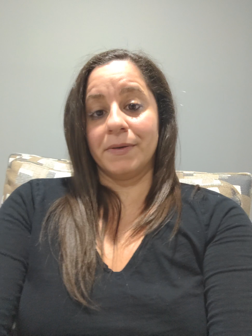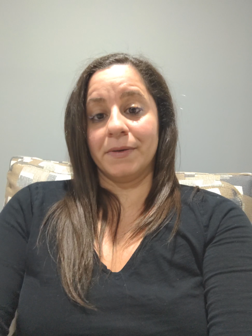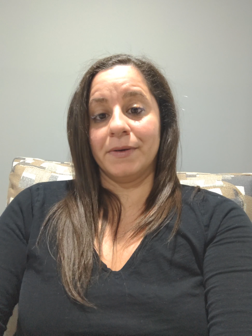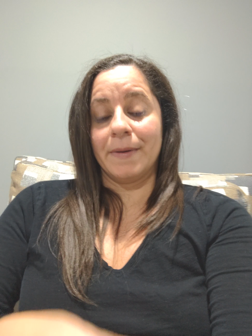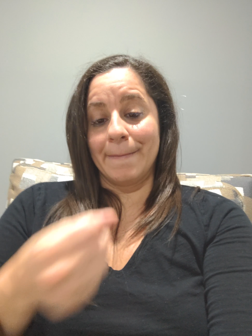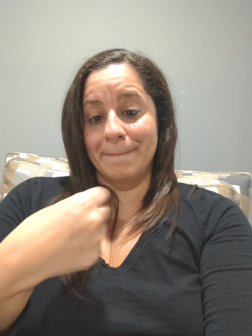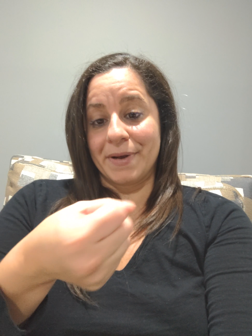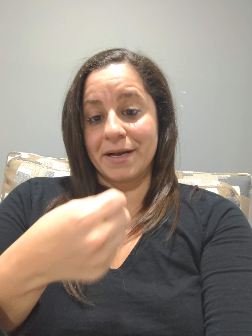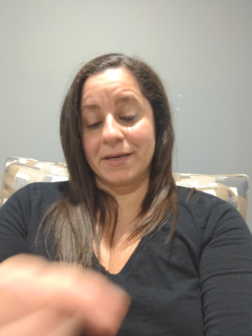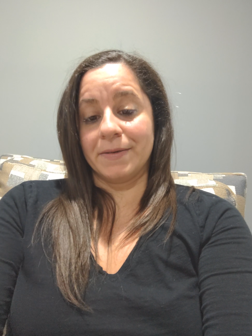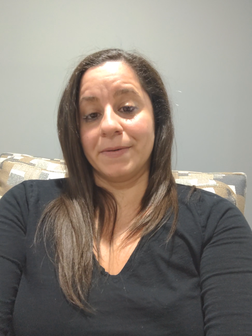make